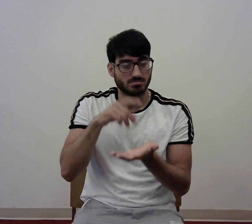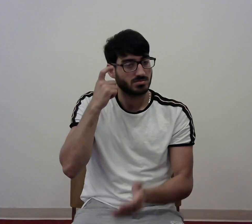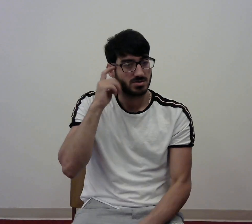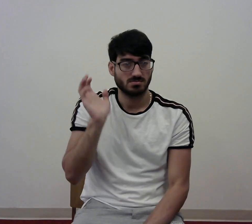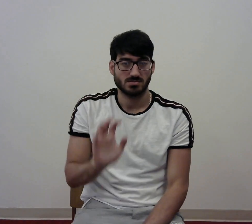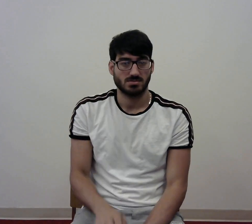bilmir